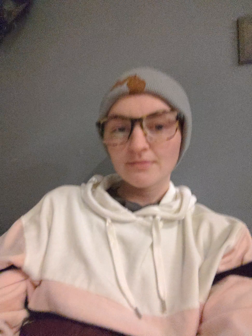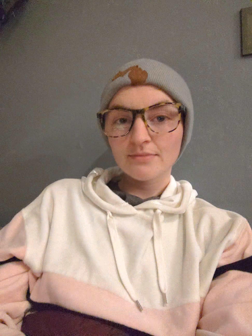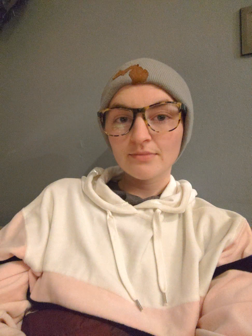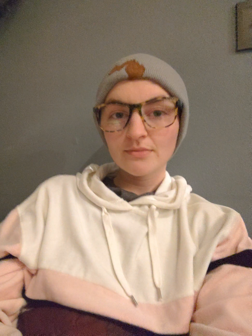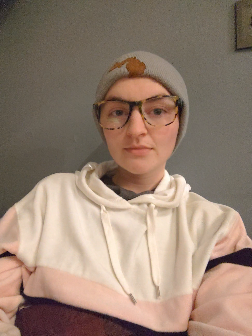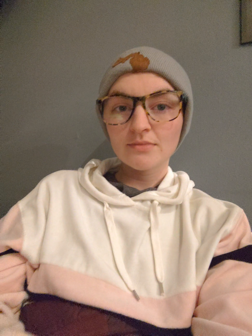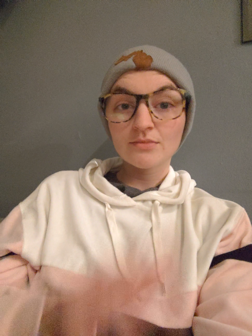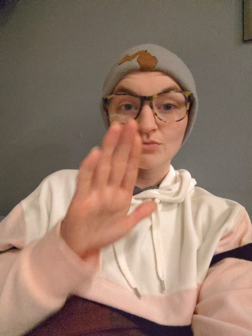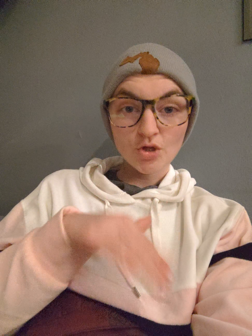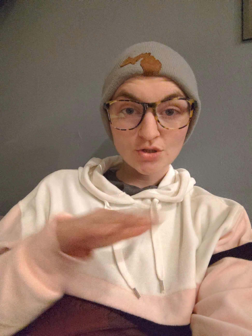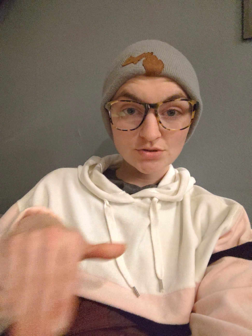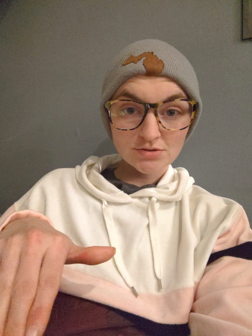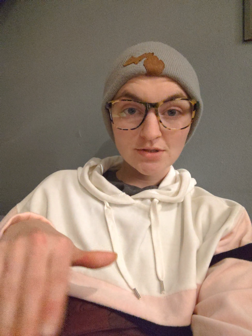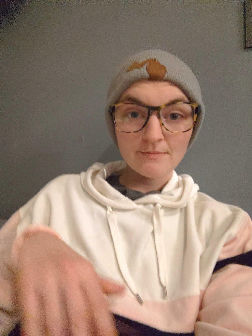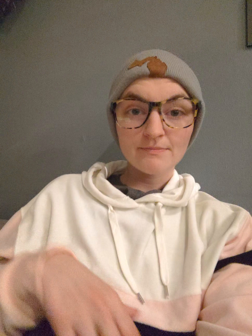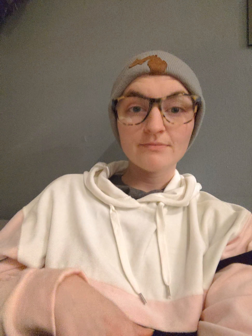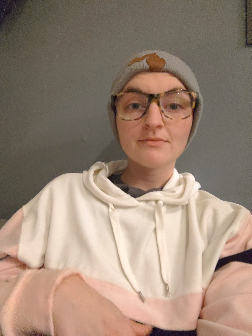child